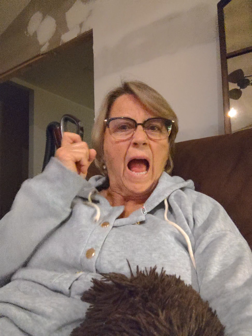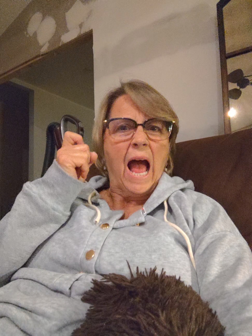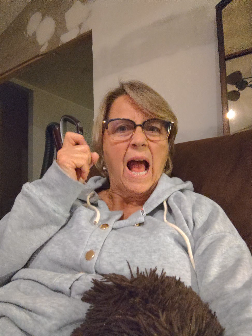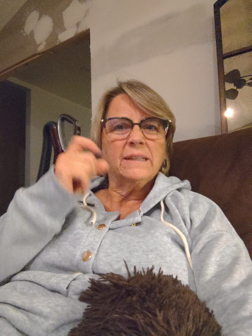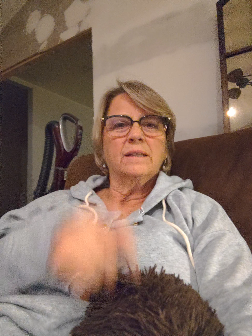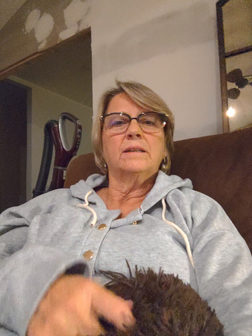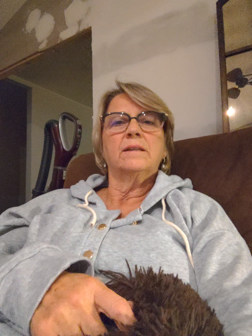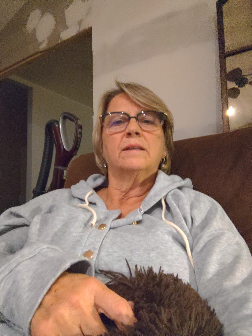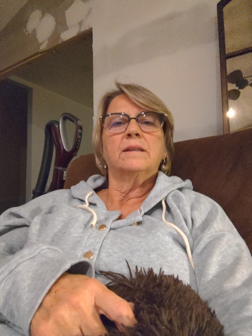fast